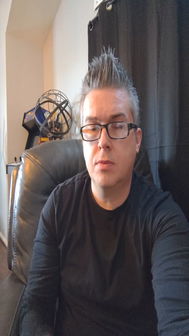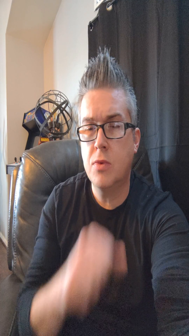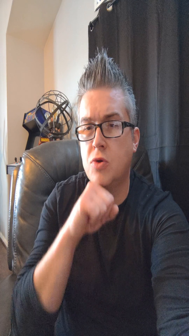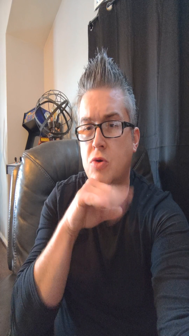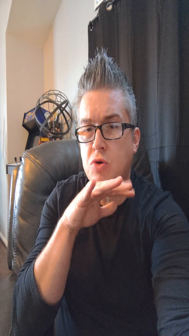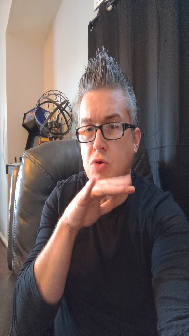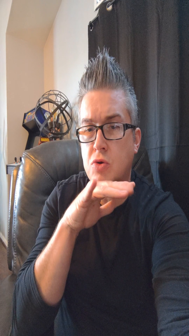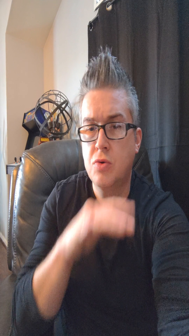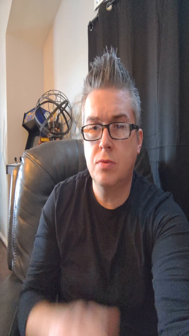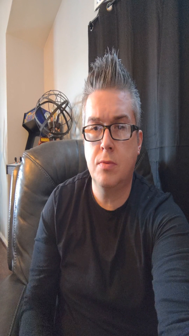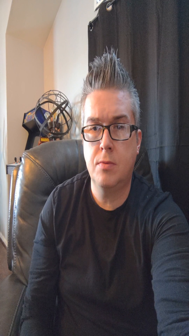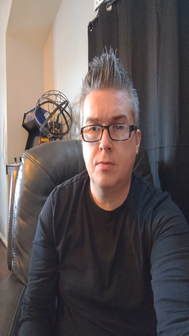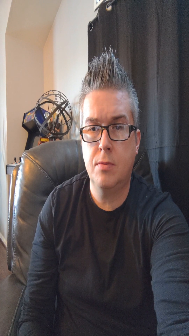dirty